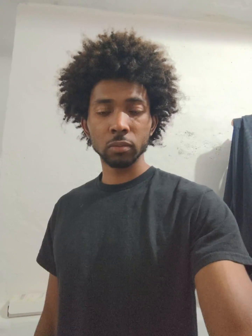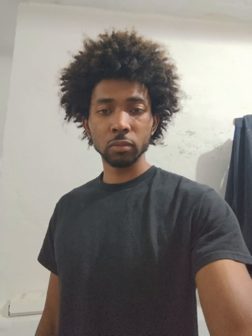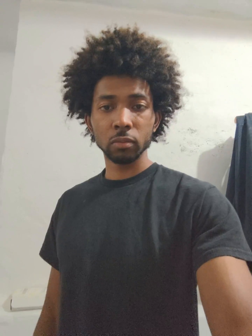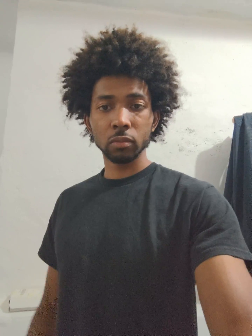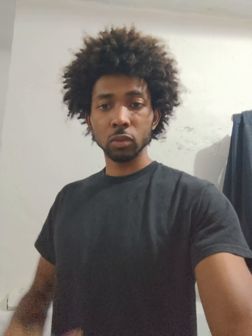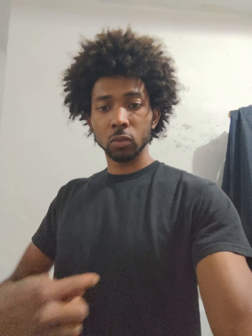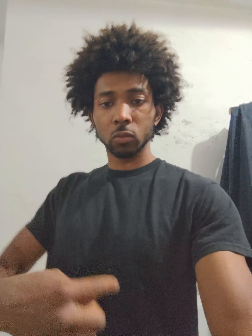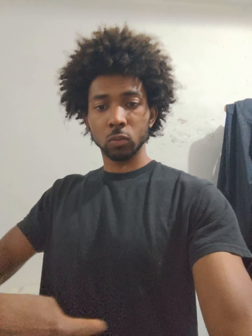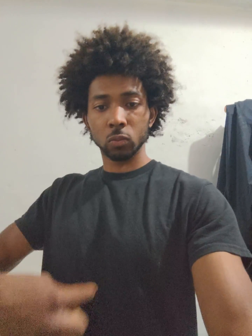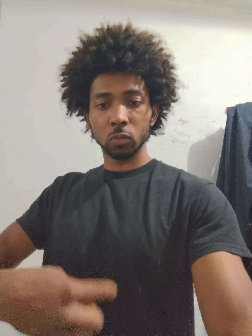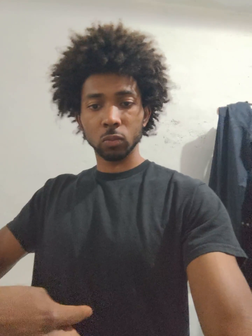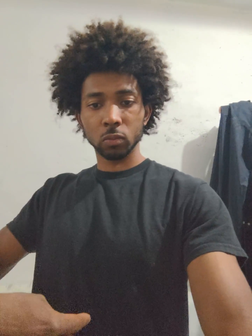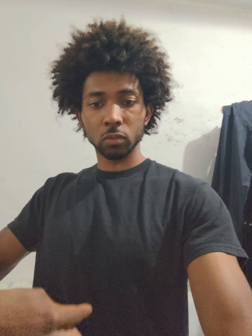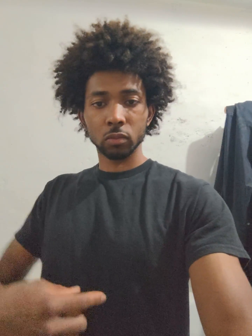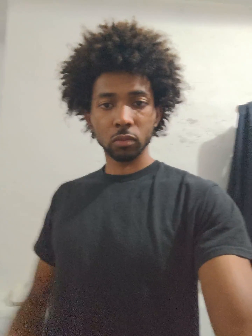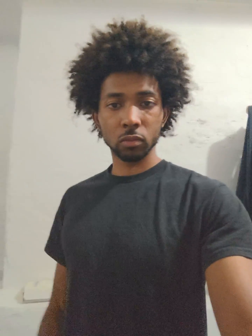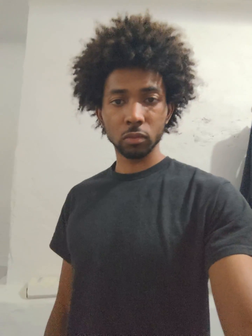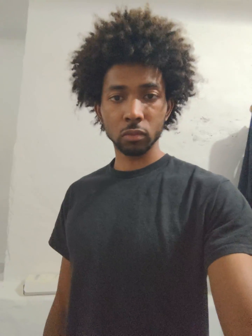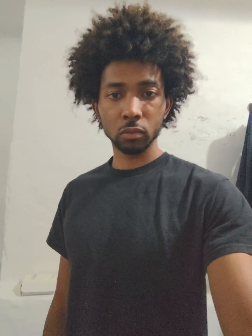belly button